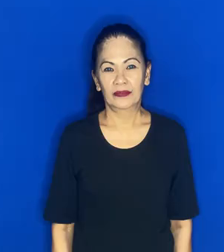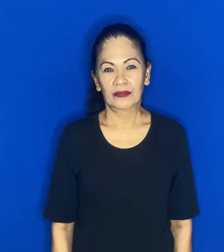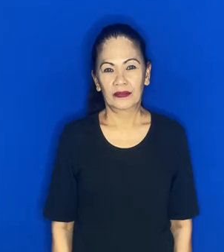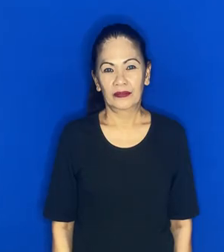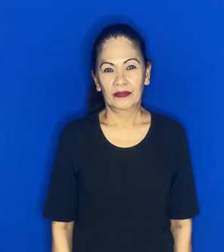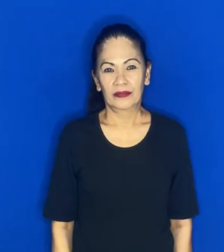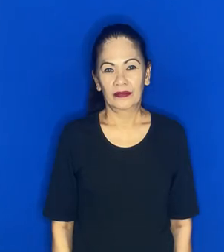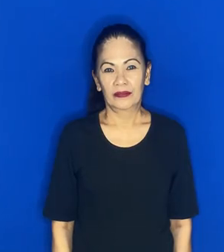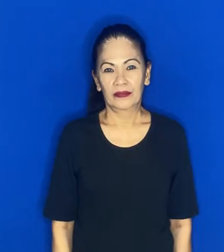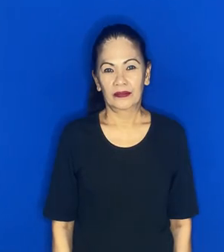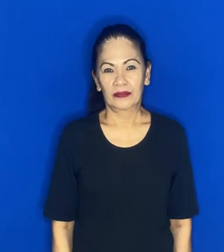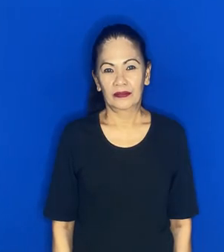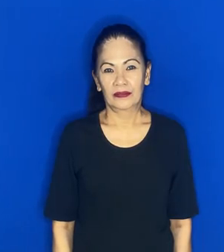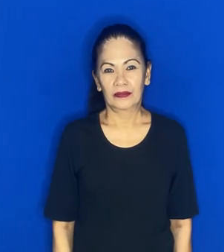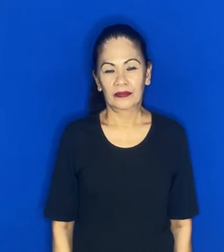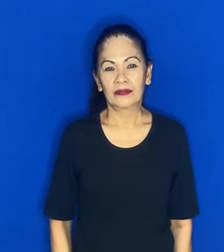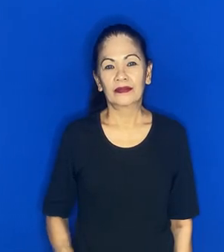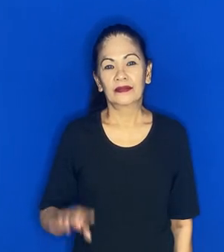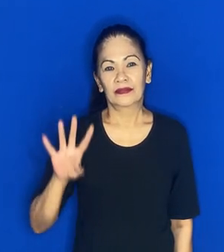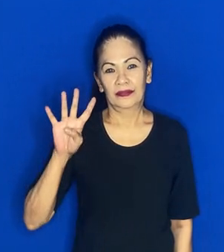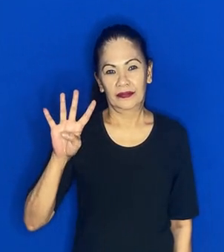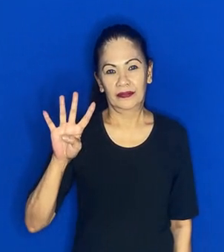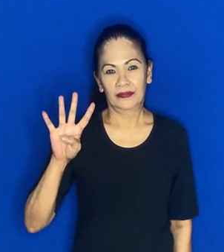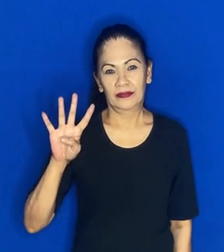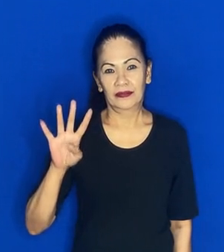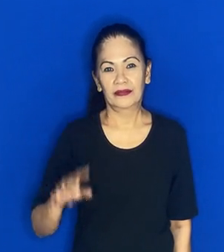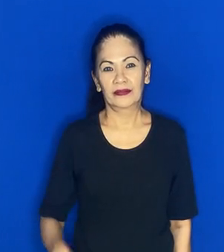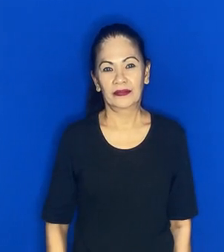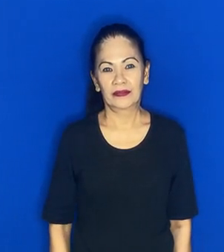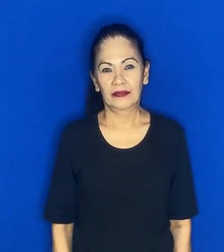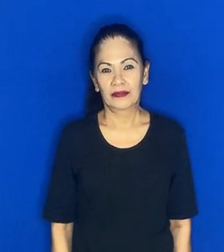four